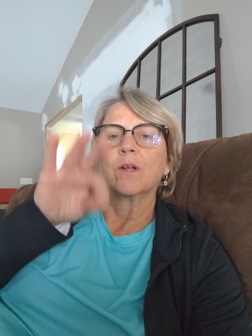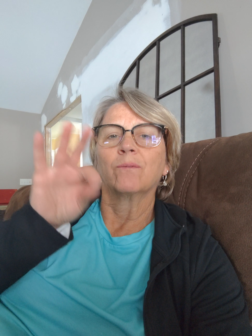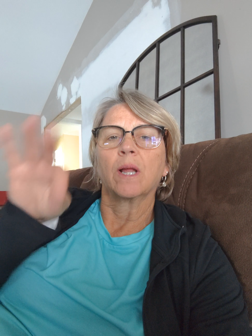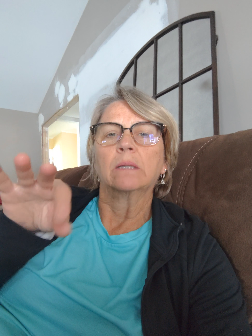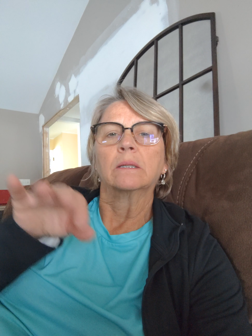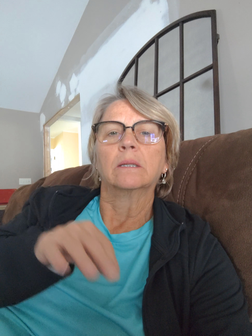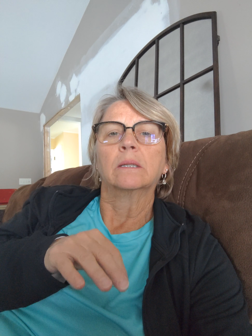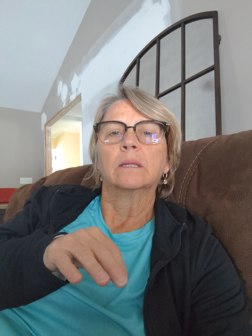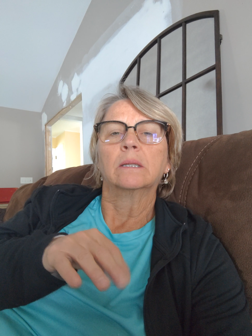french fries